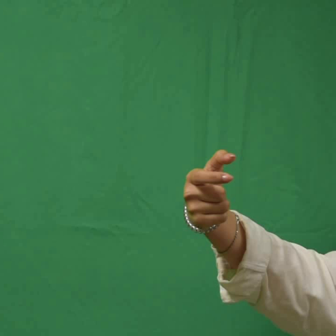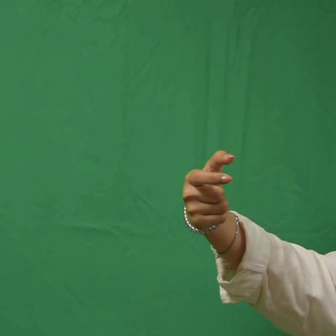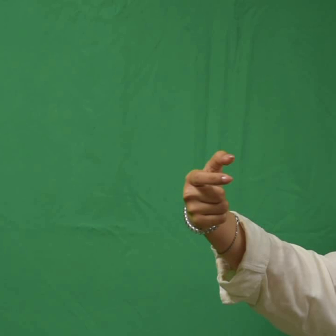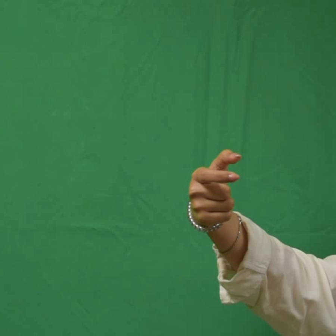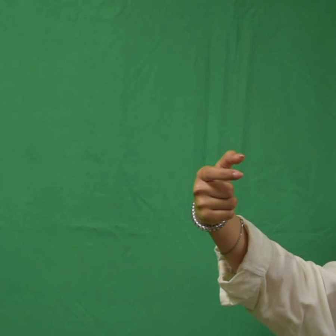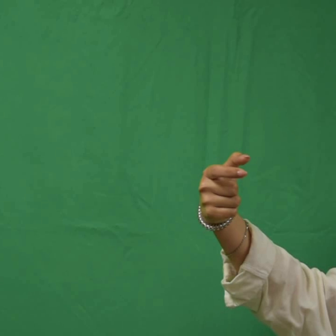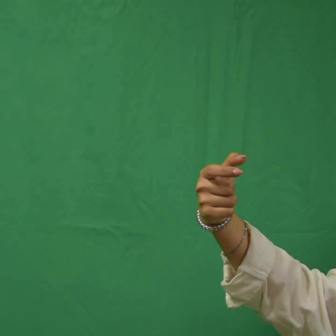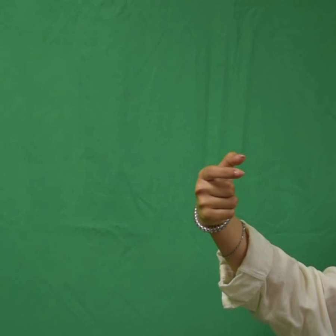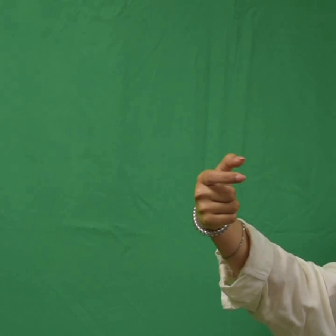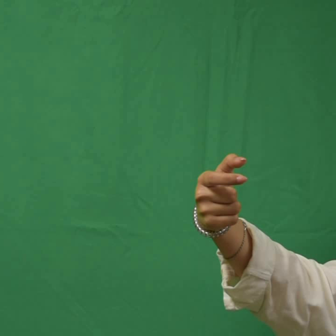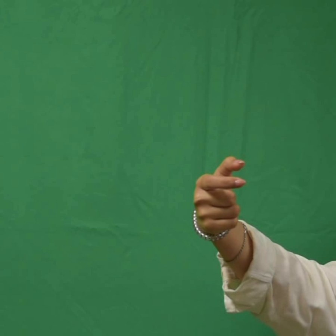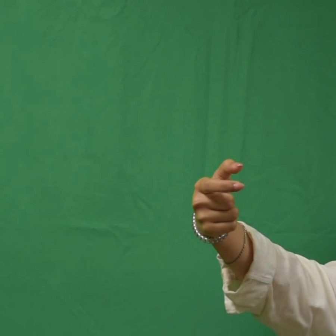X